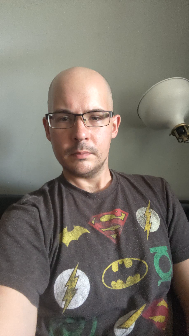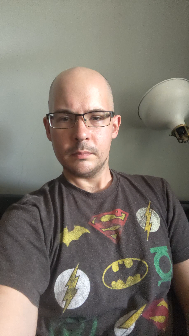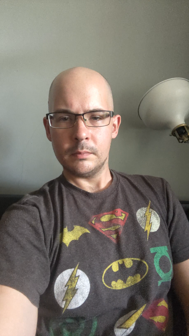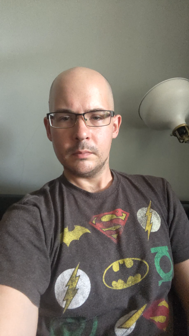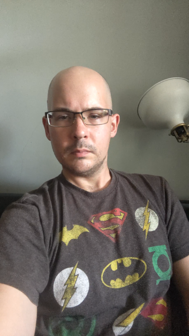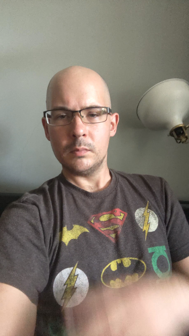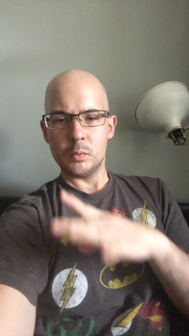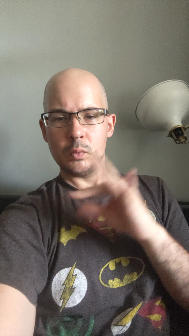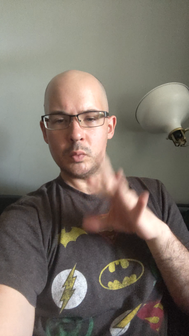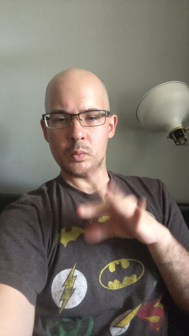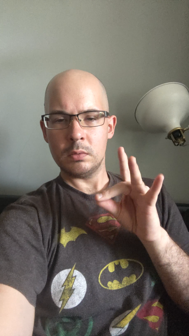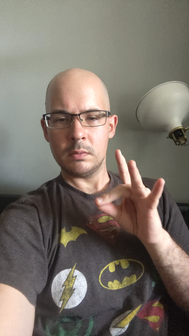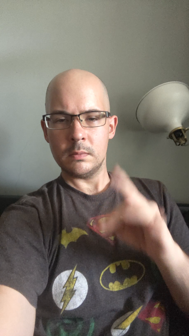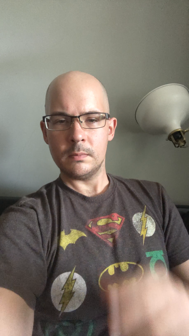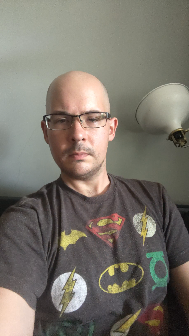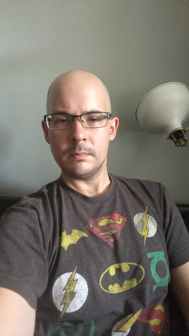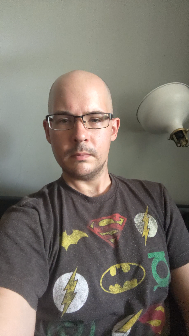choose